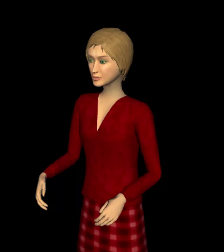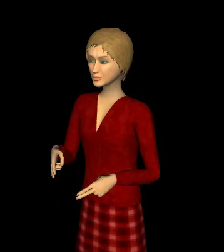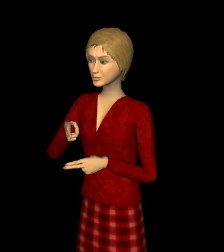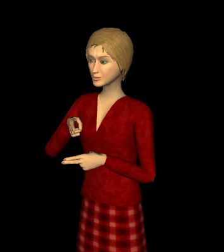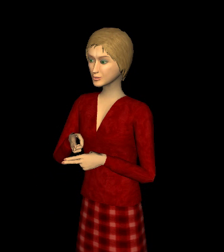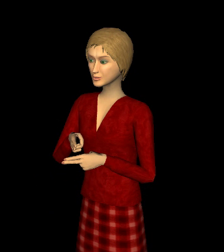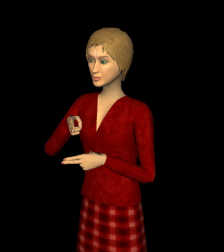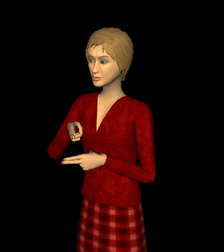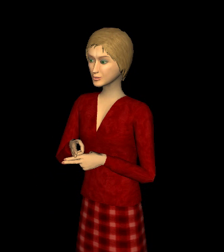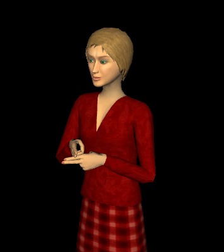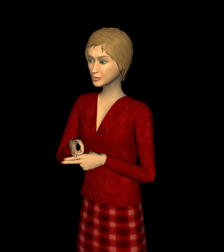لقب